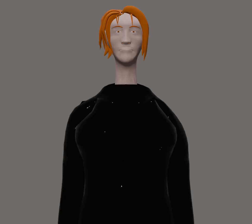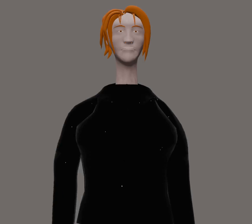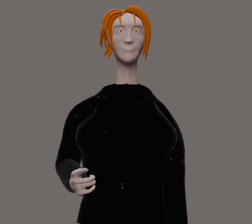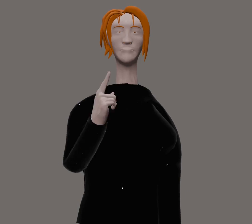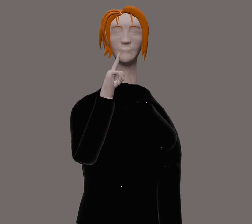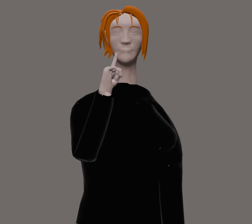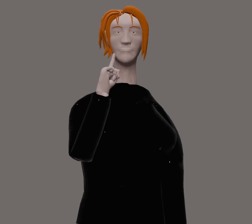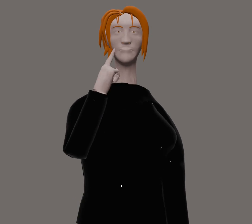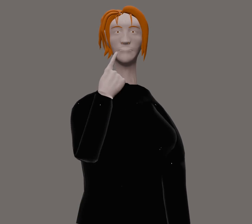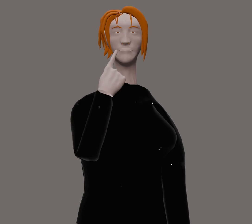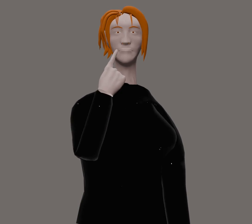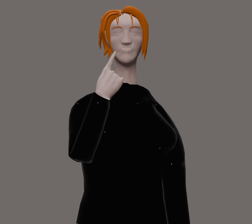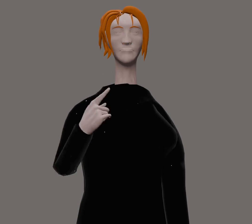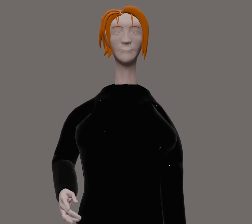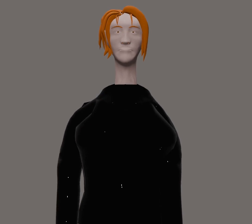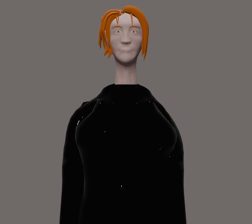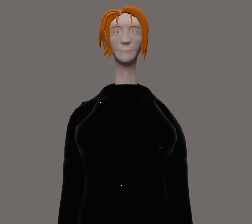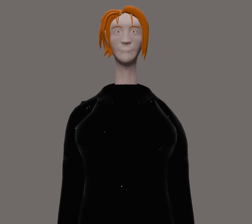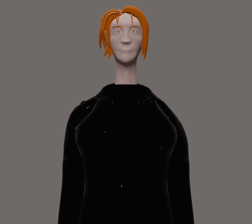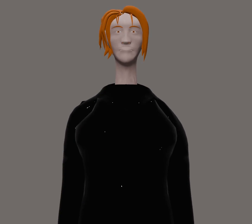Bitter Taste